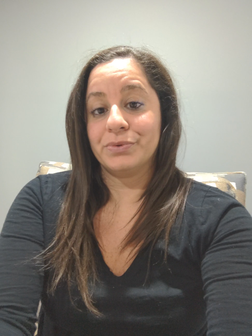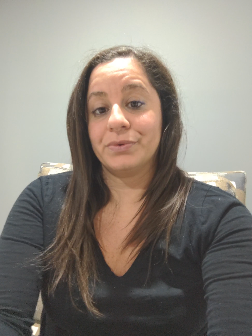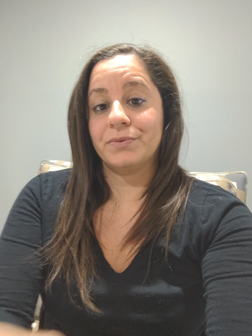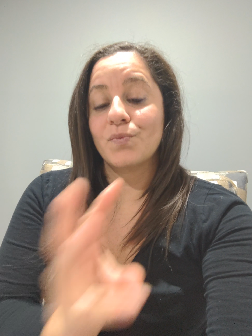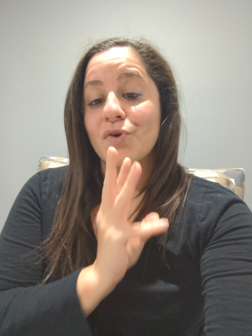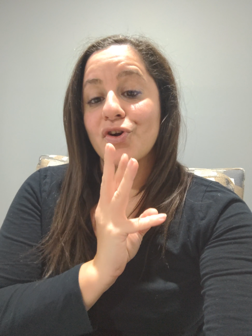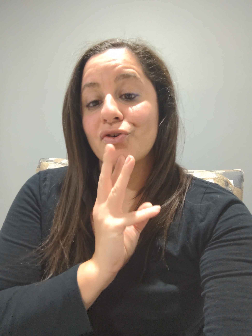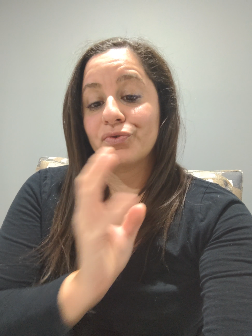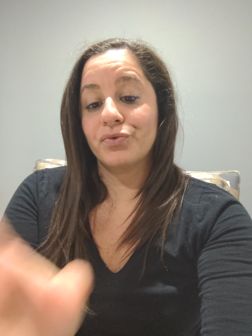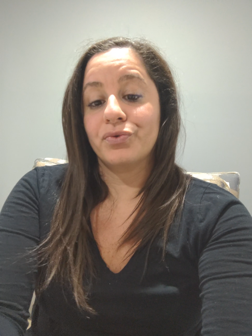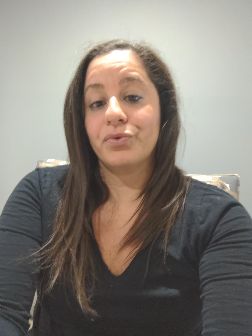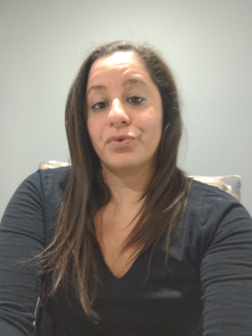water